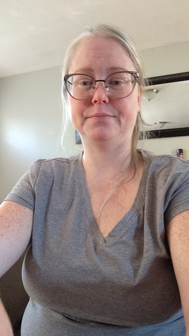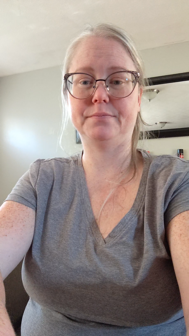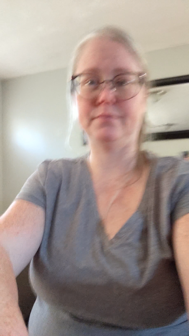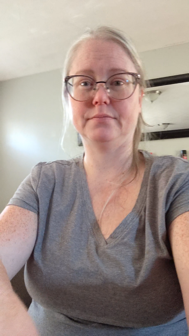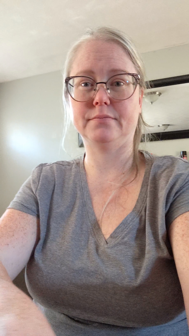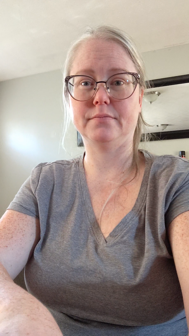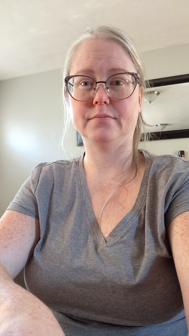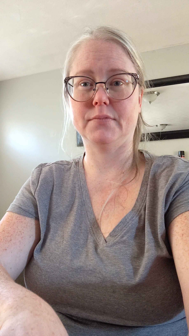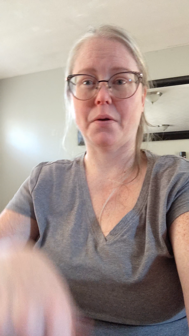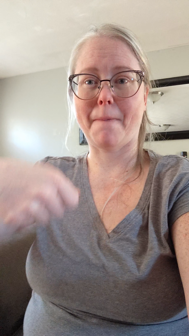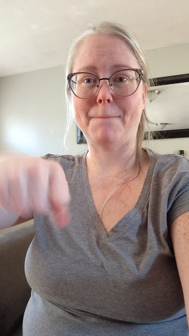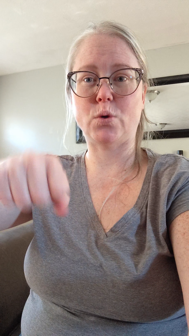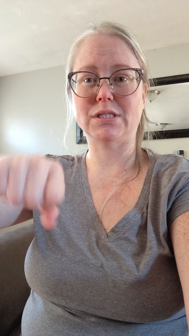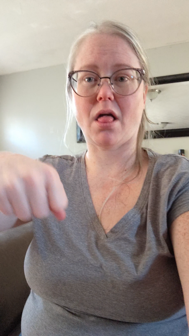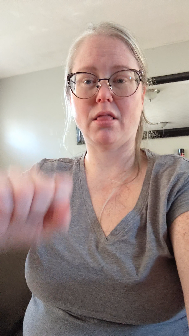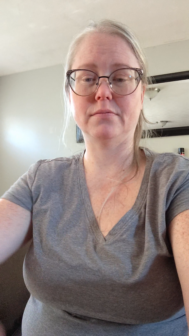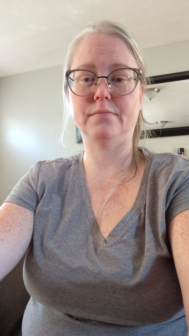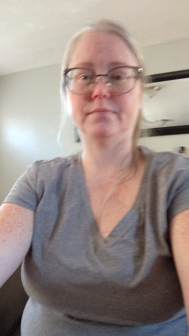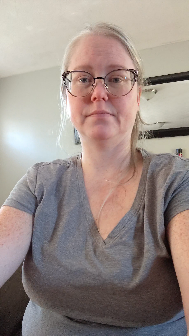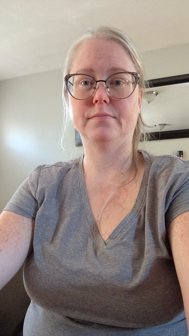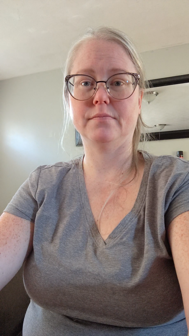motorcycle